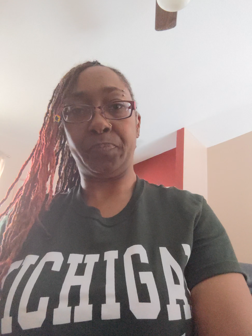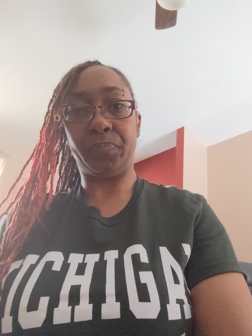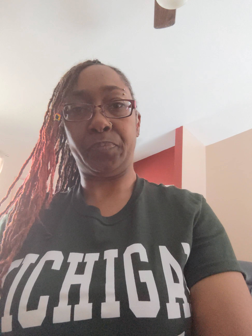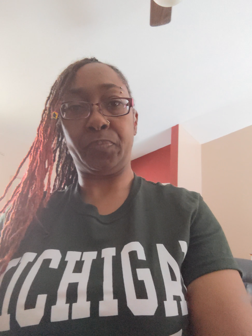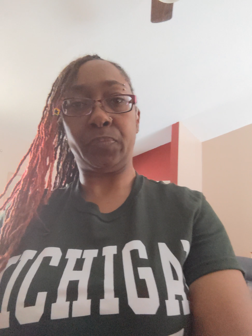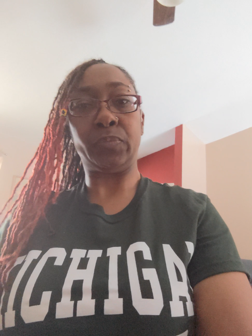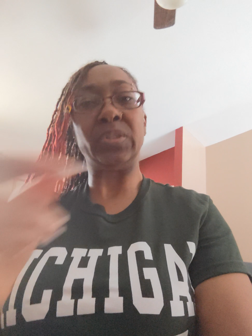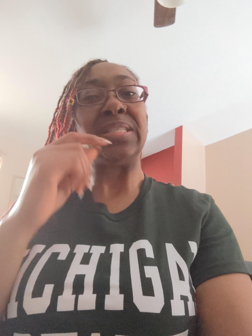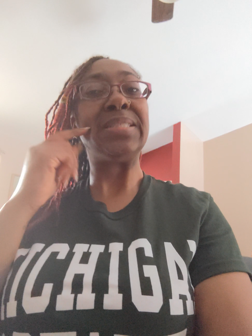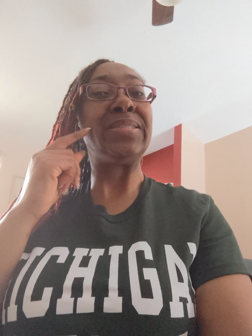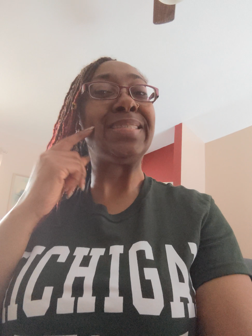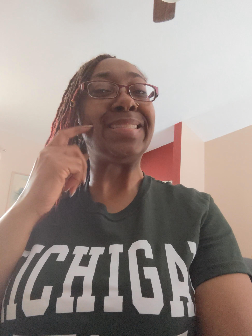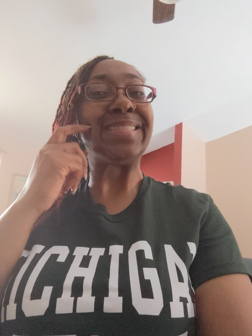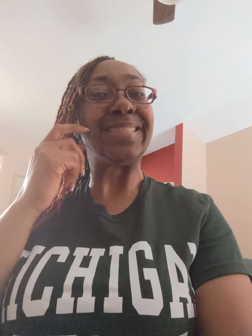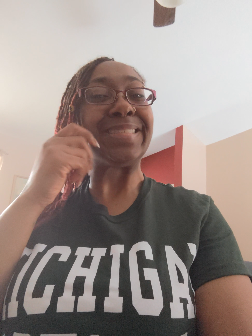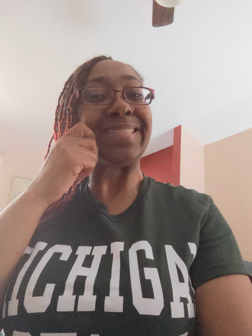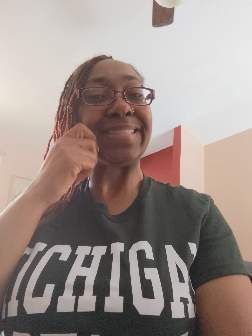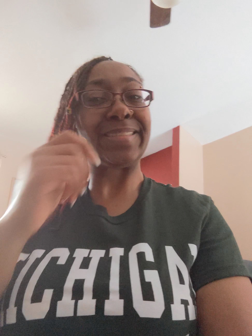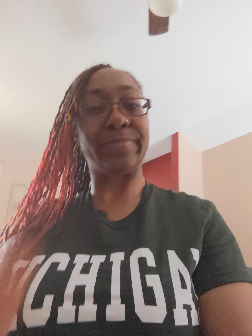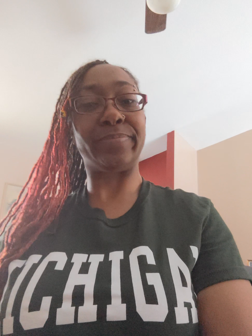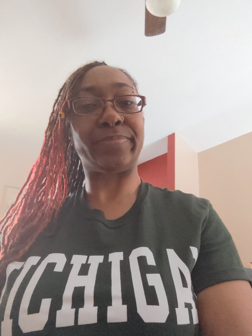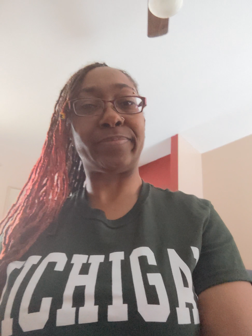cheek